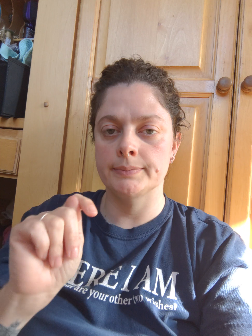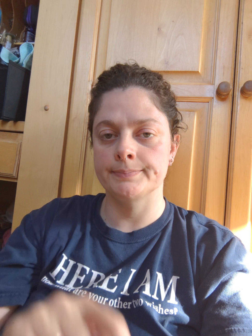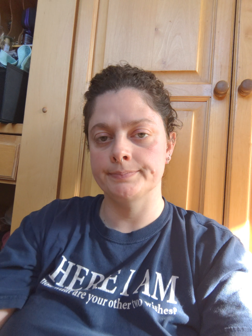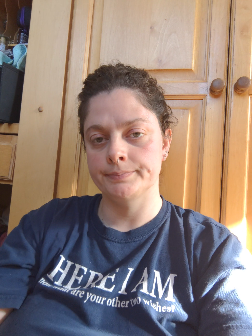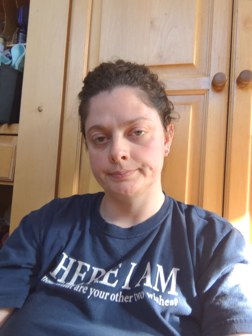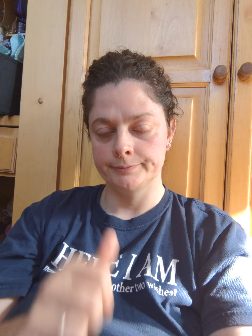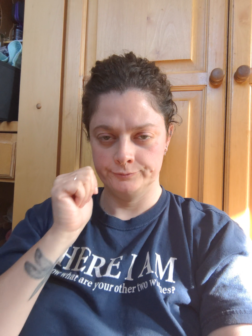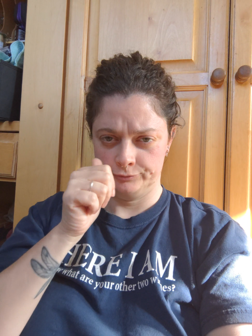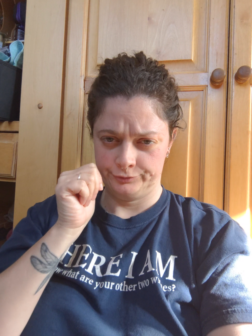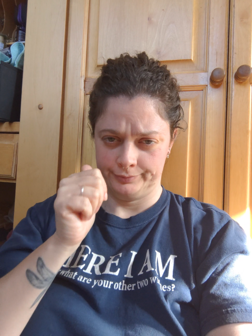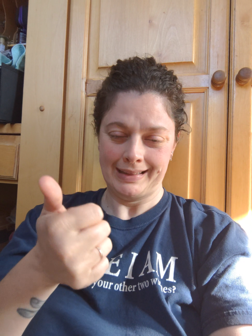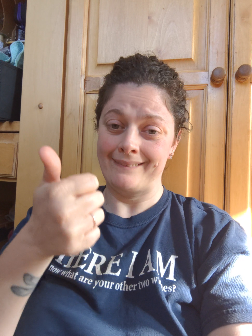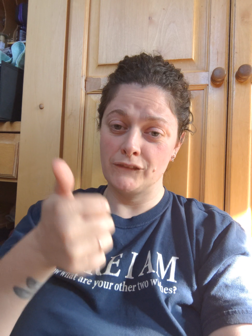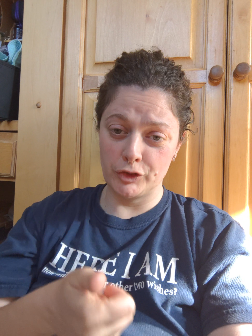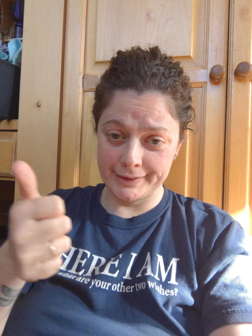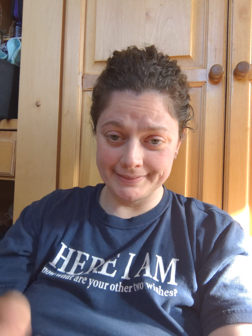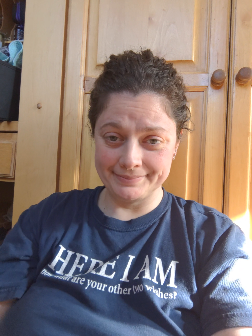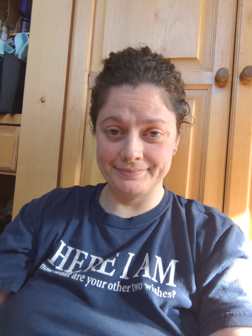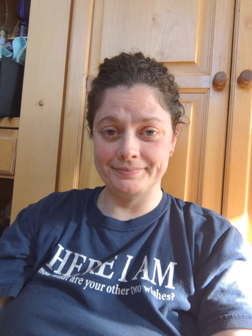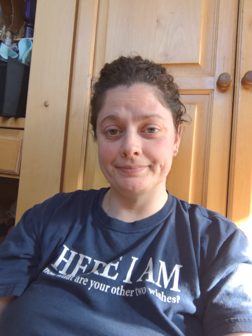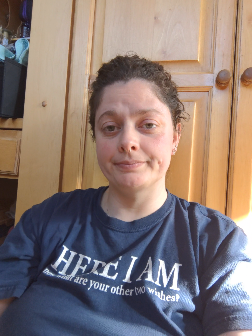every